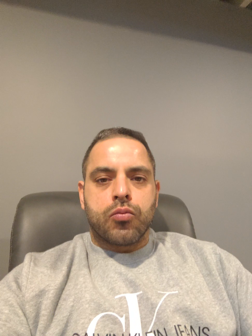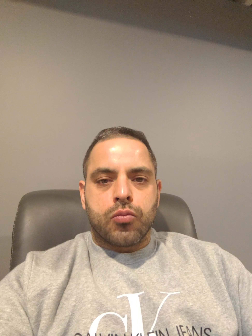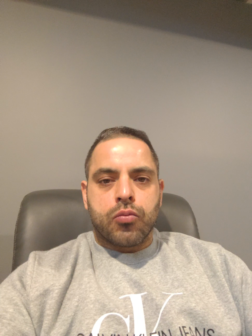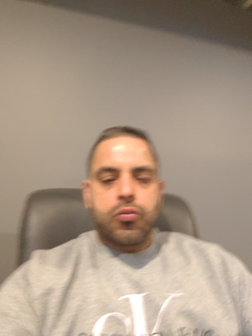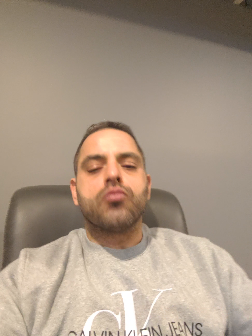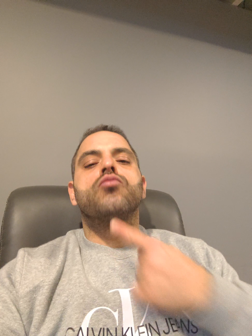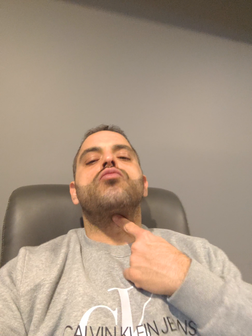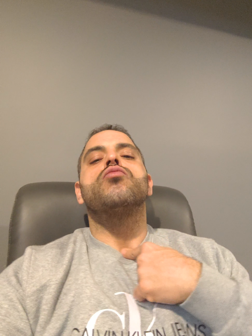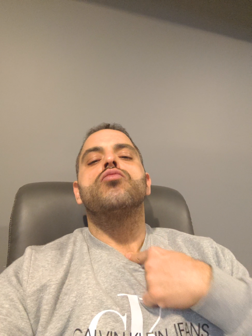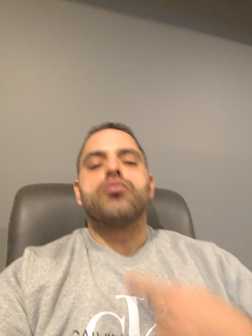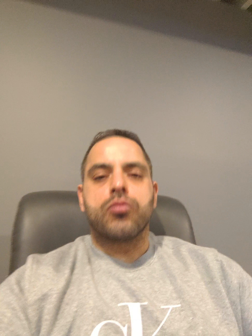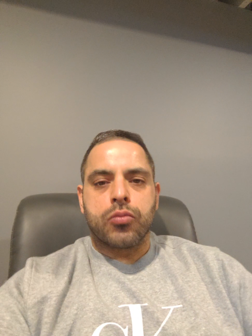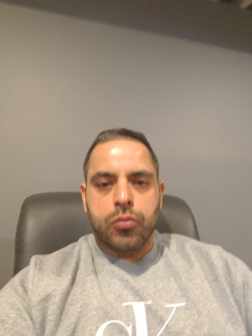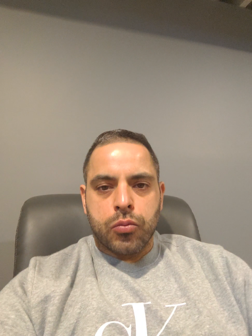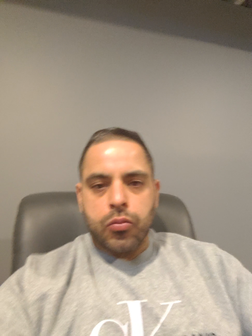thirsty